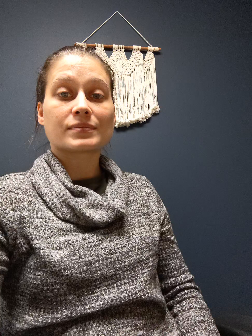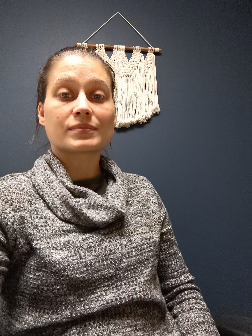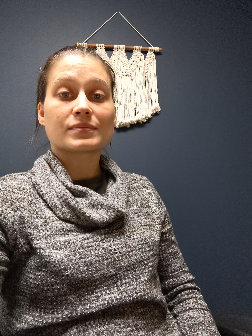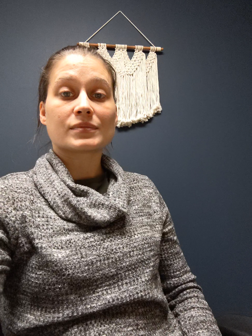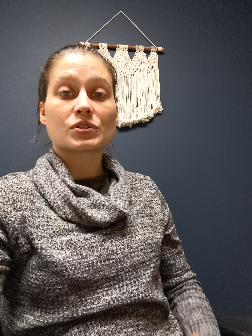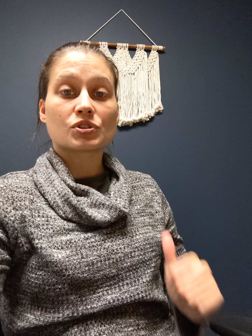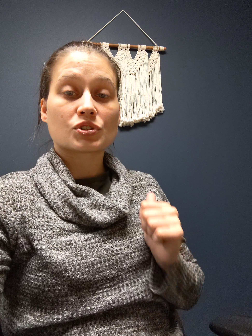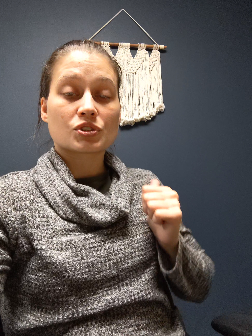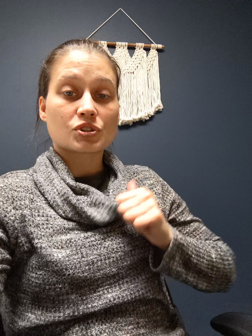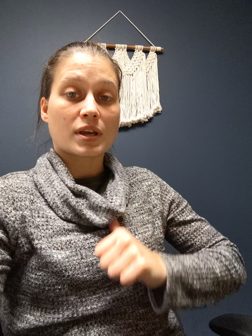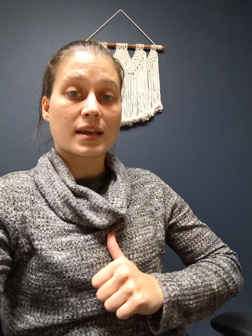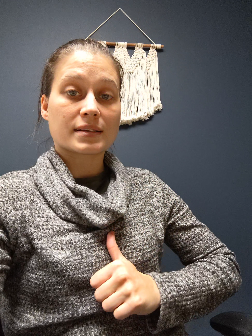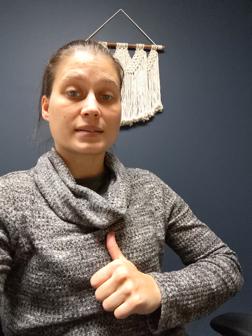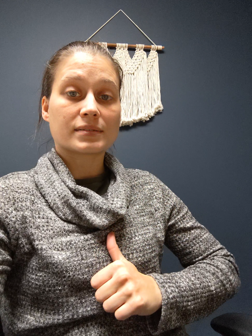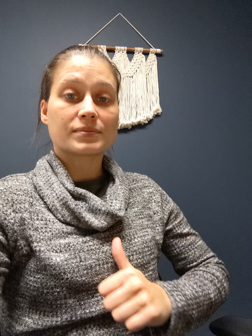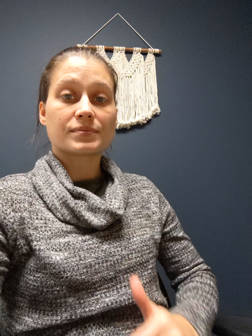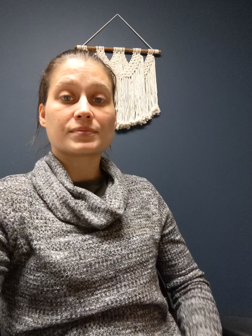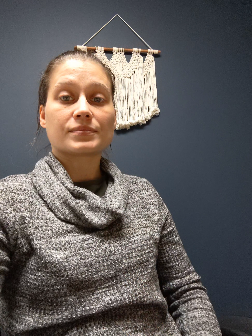jacket